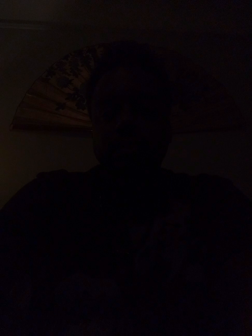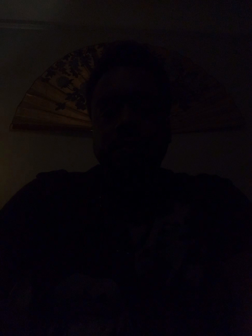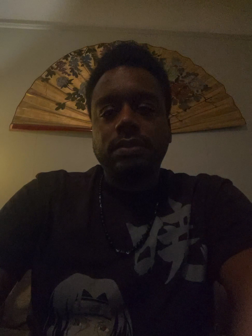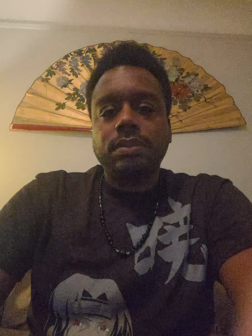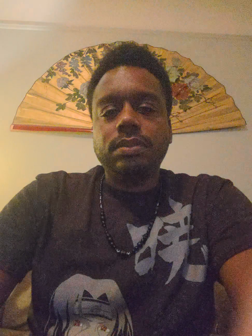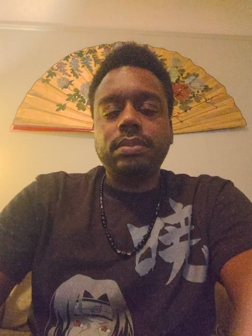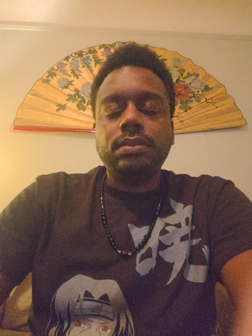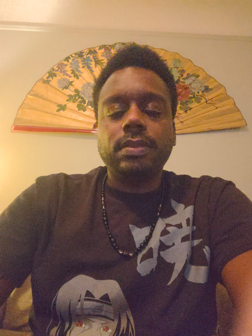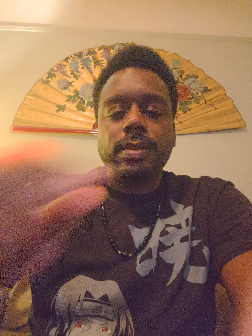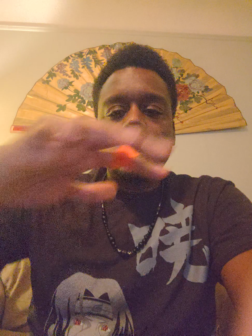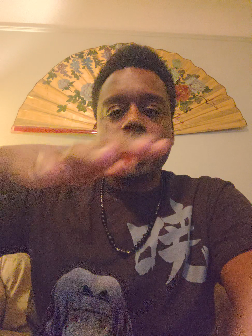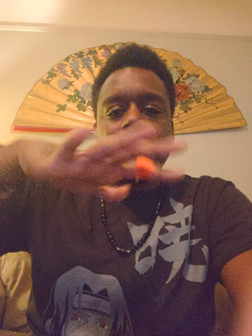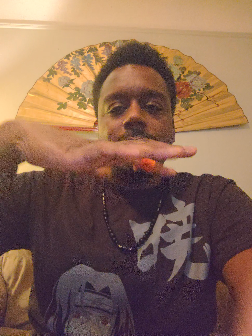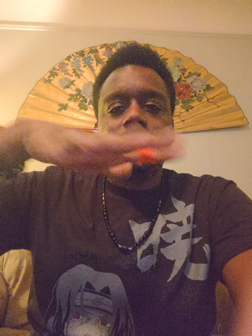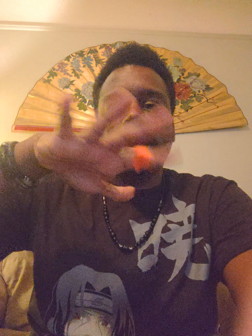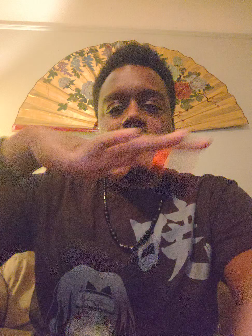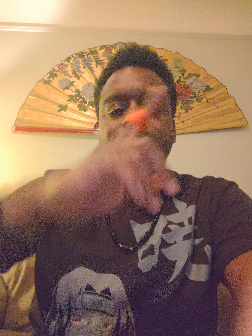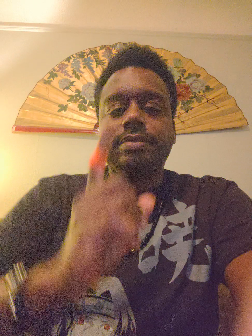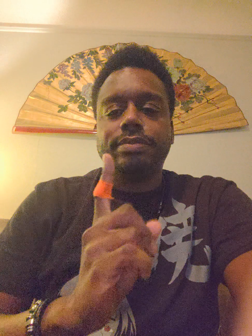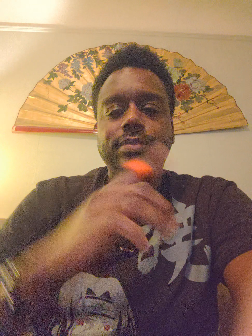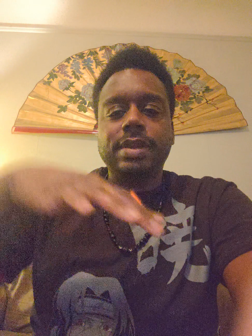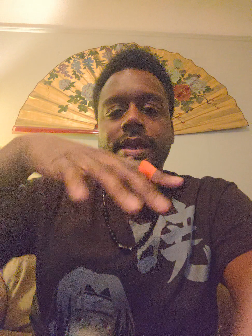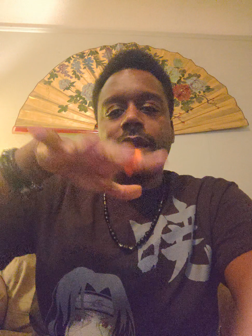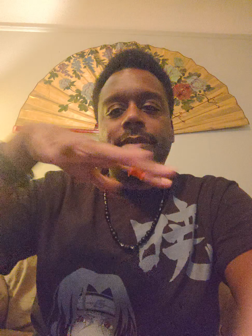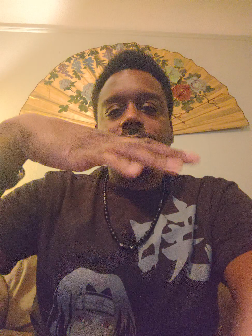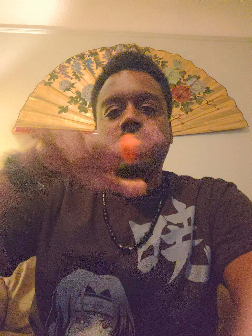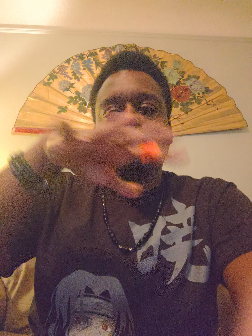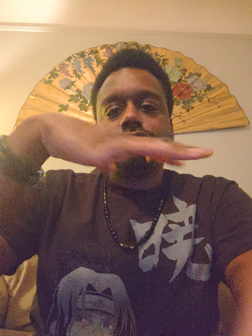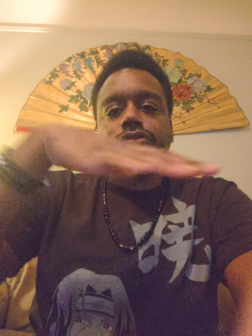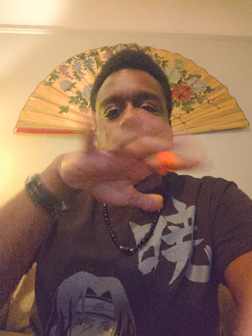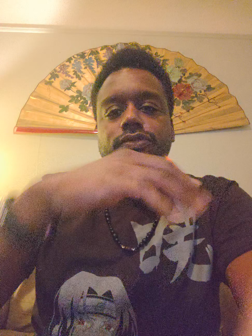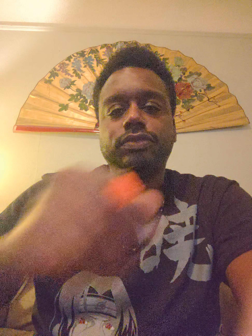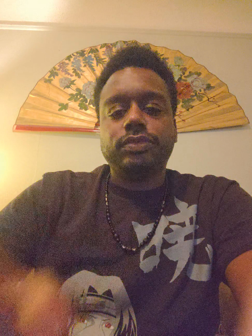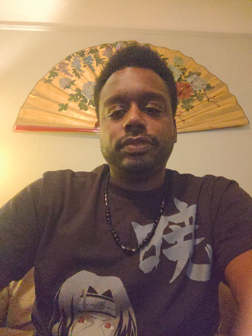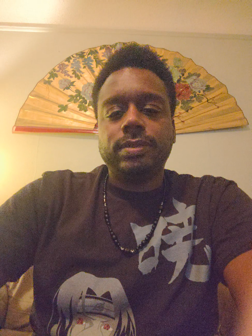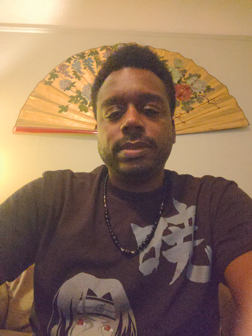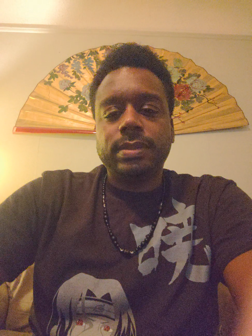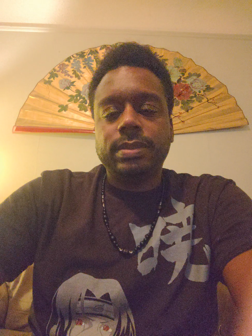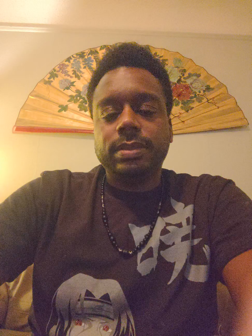helicopter